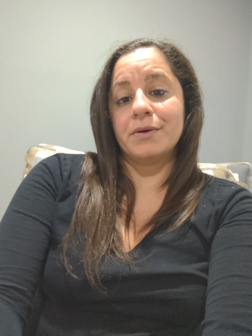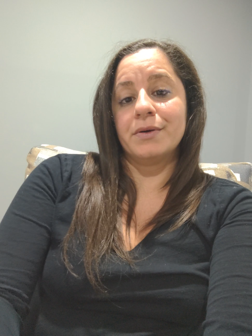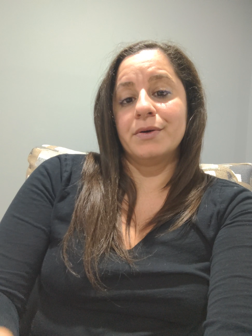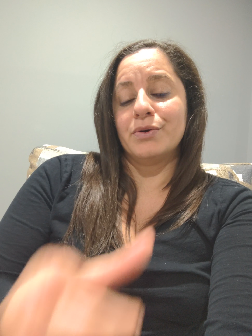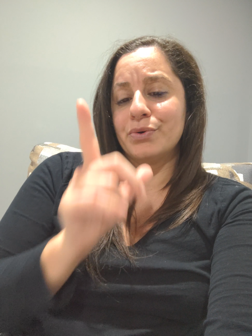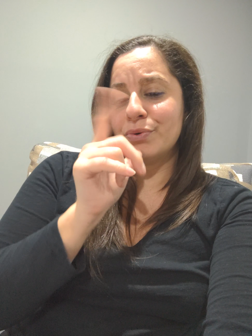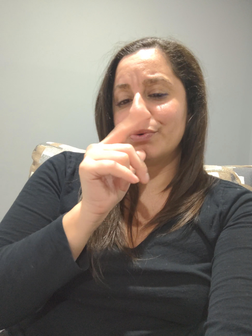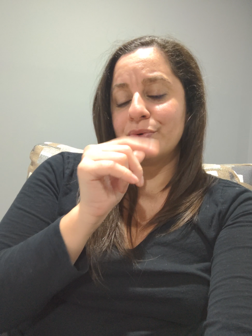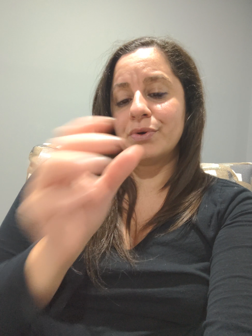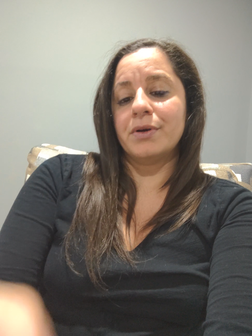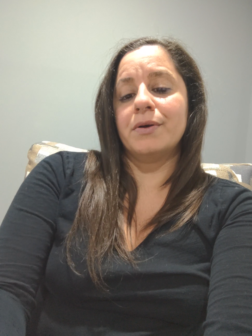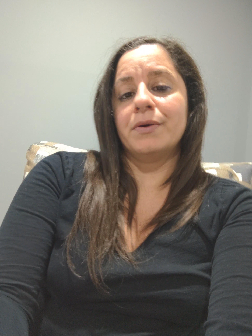who